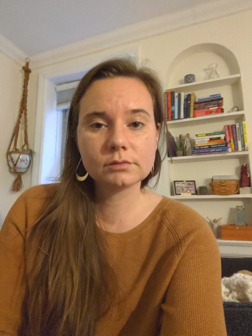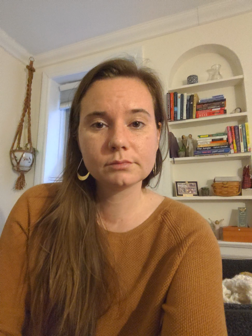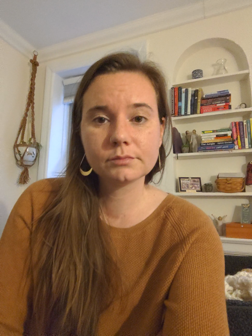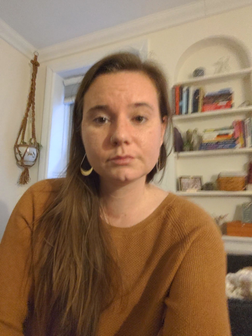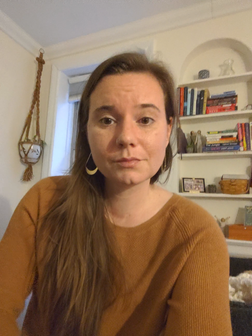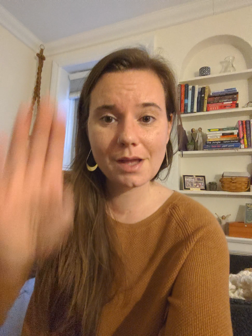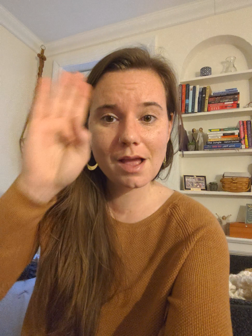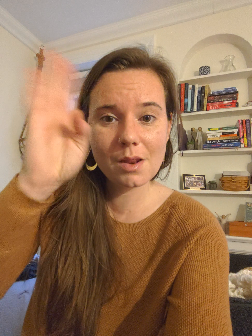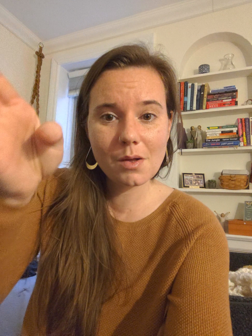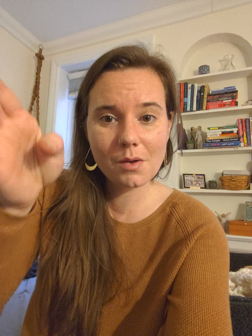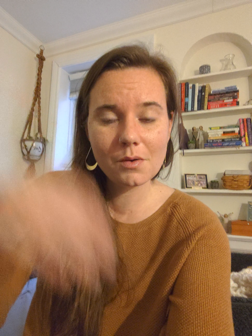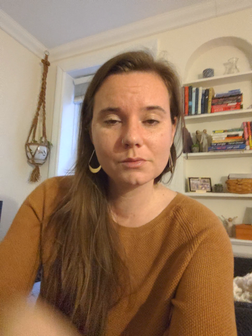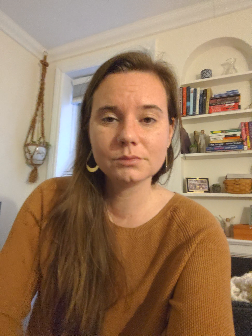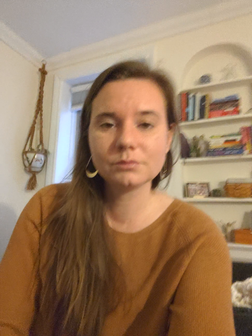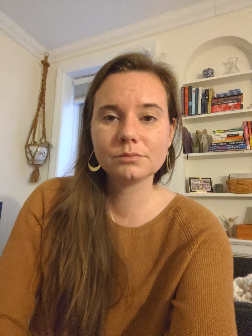hello